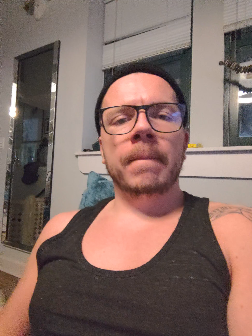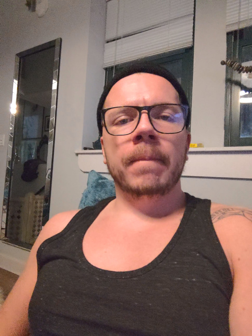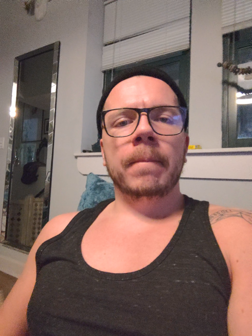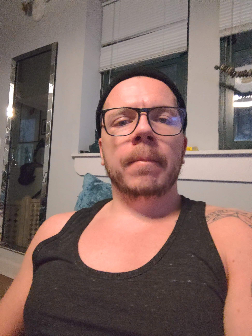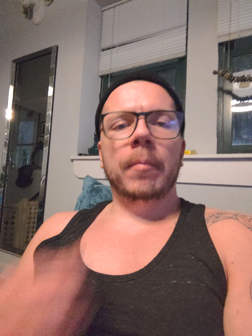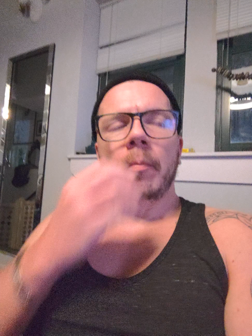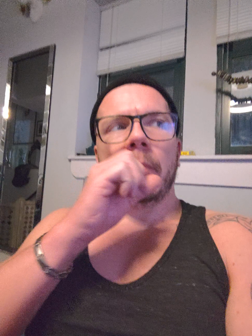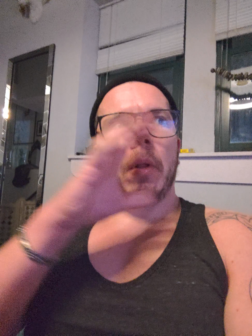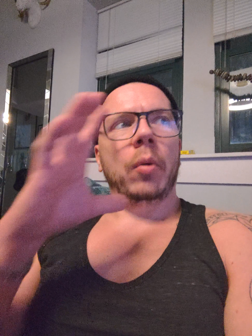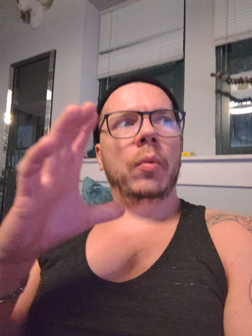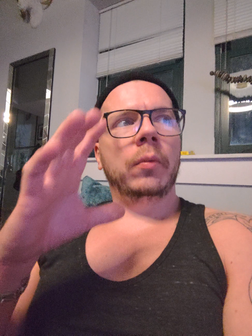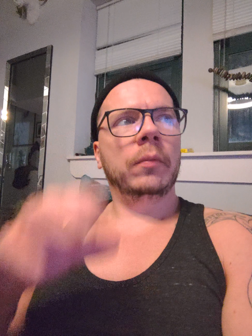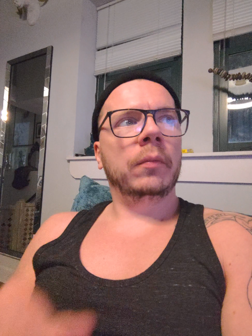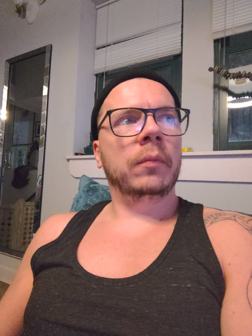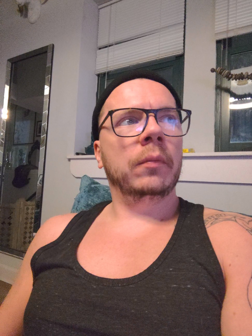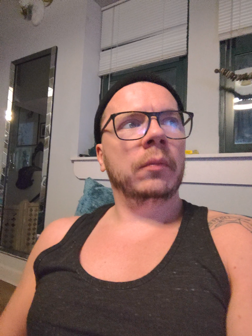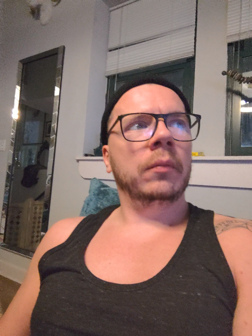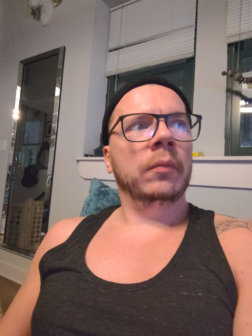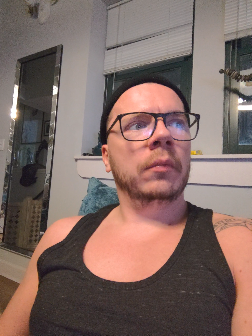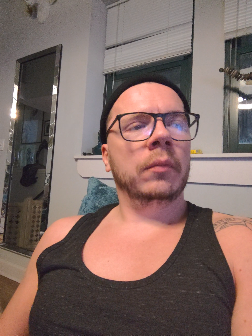balloon